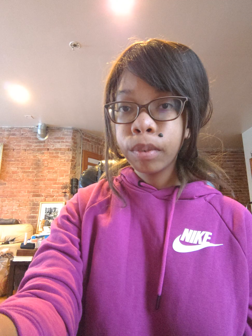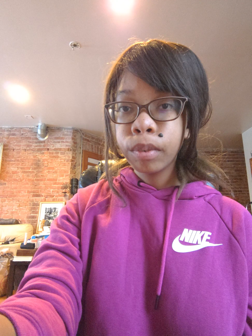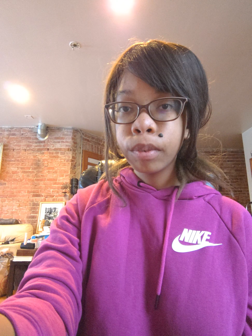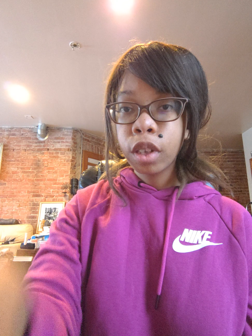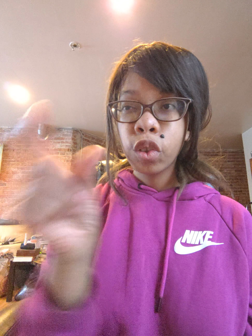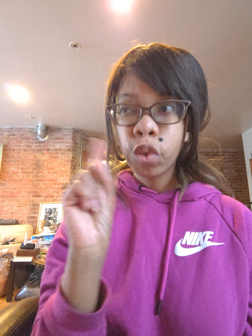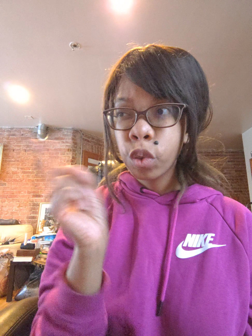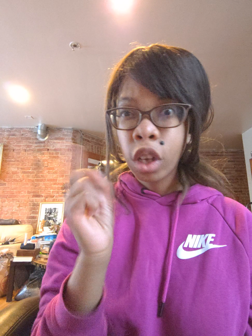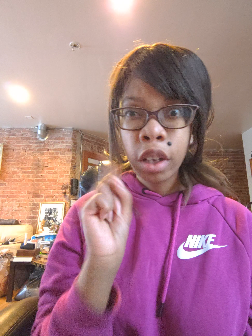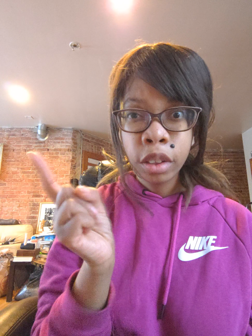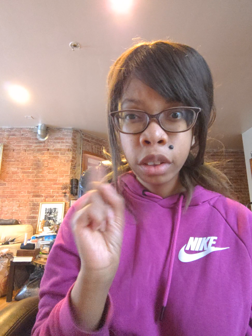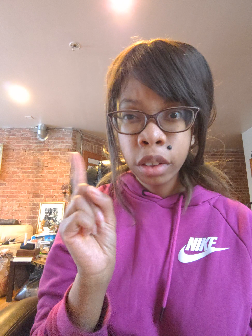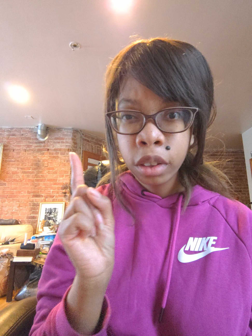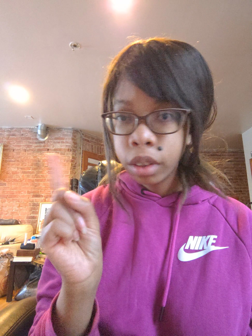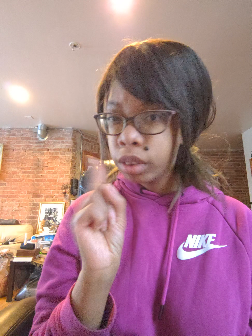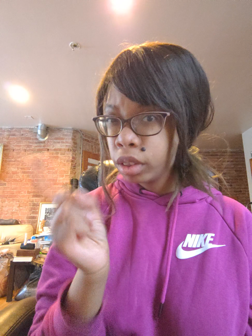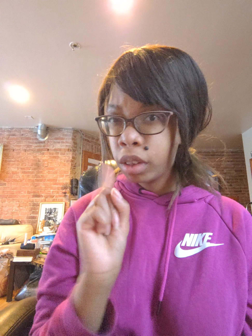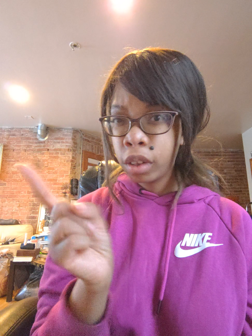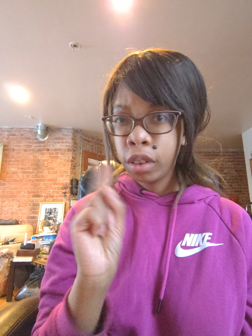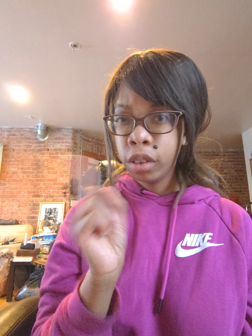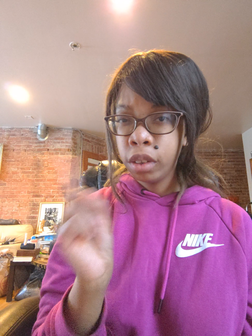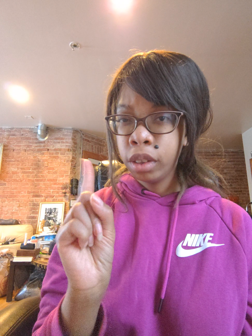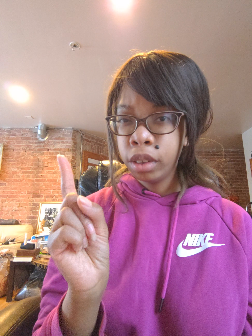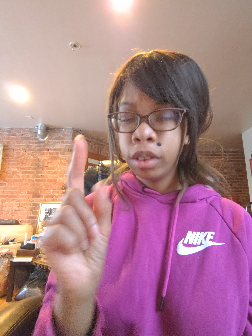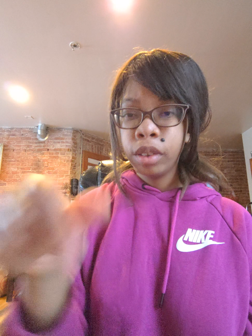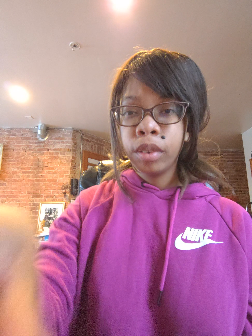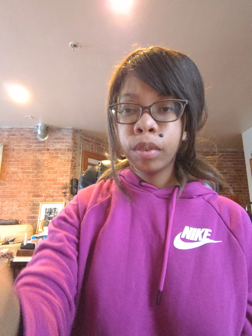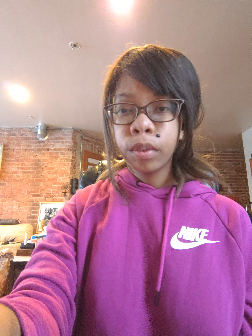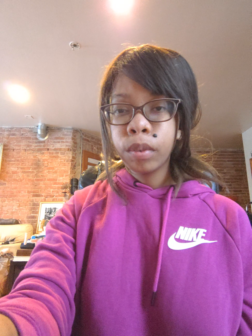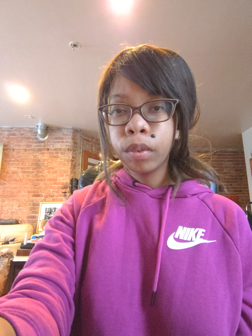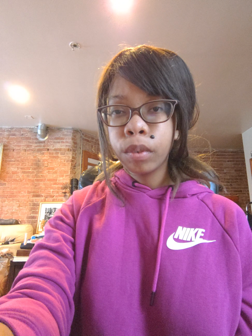where